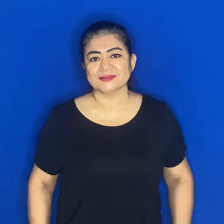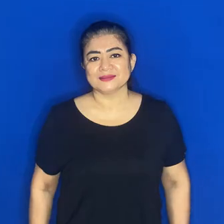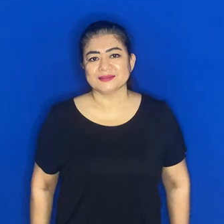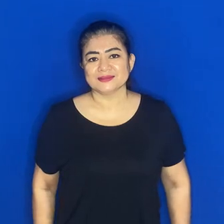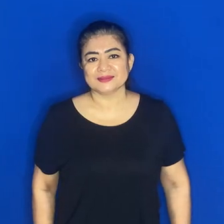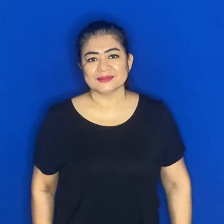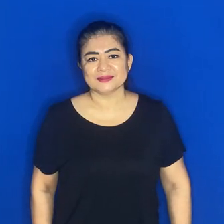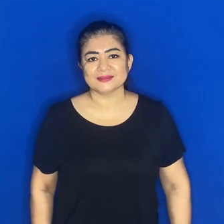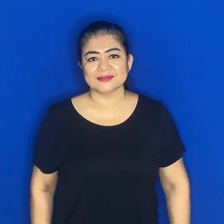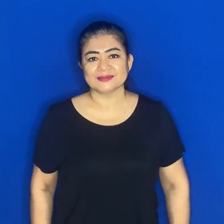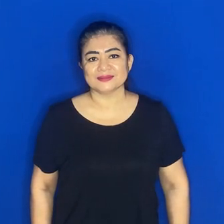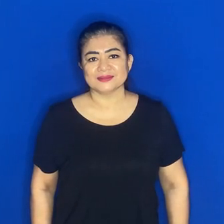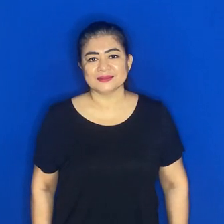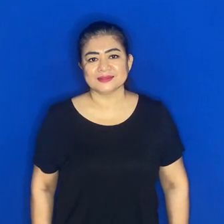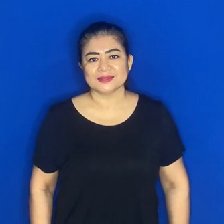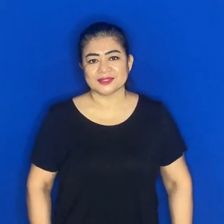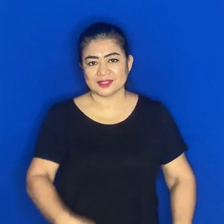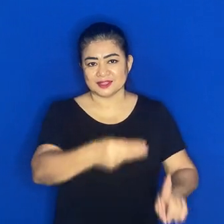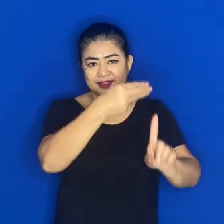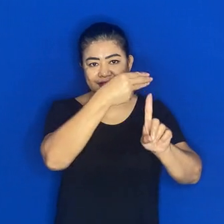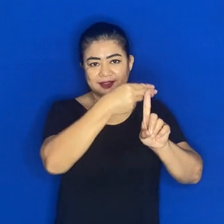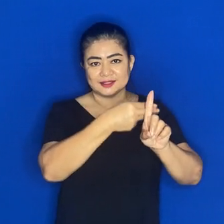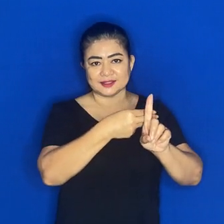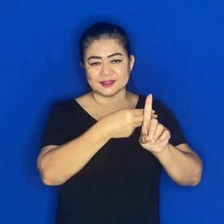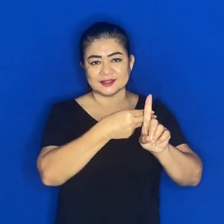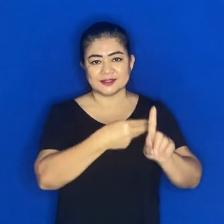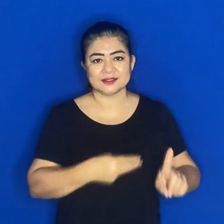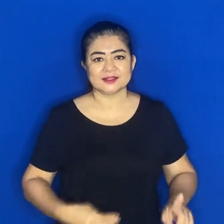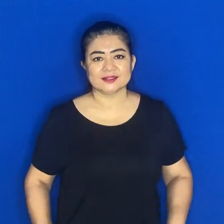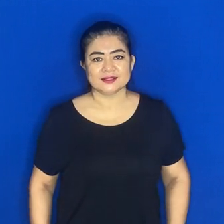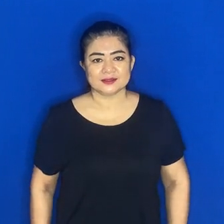march